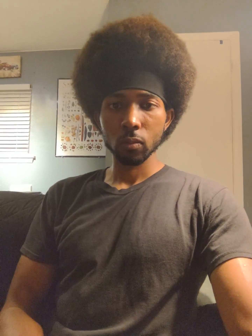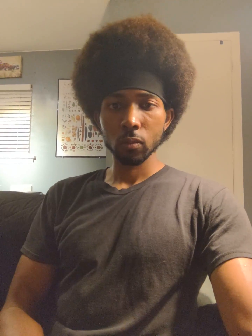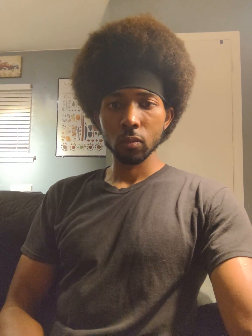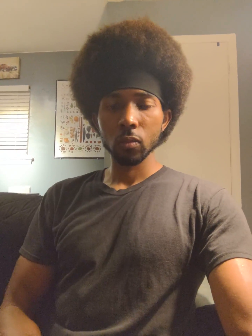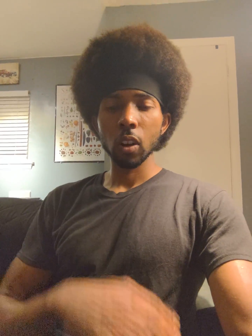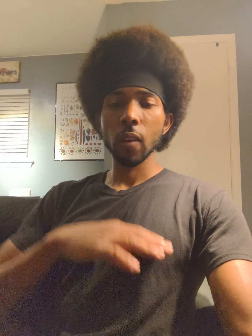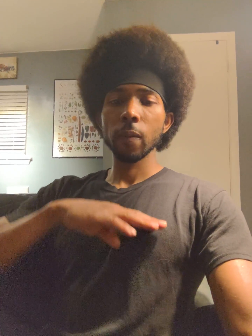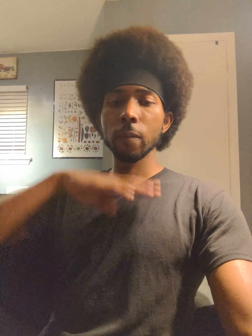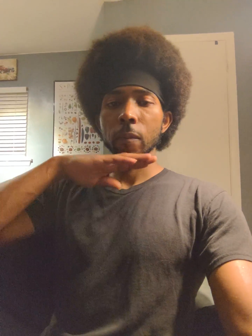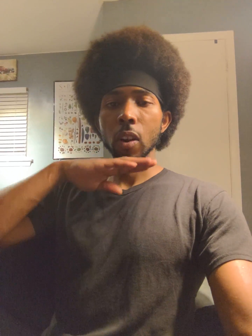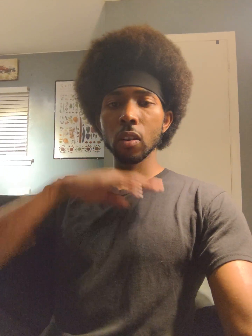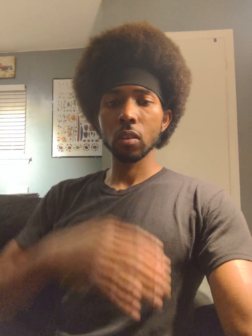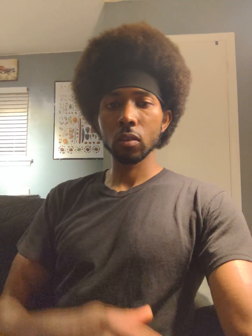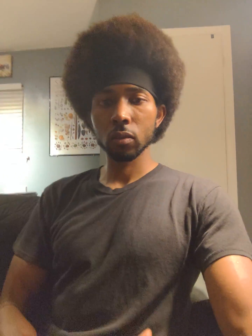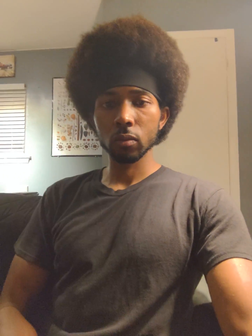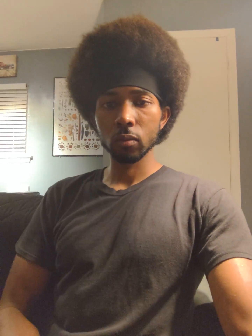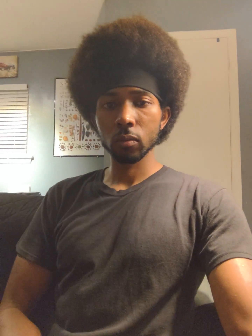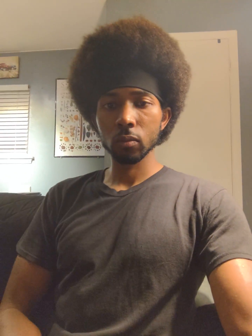full